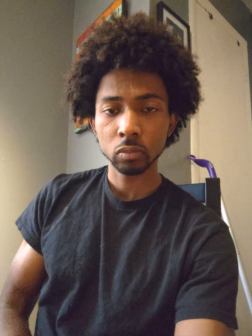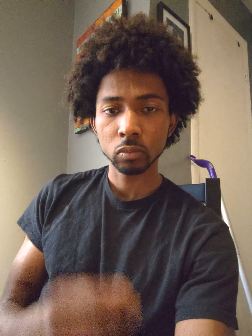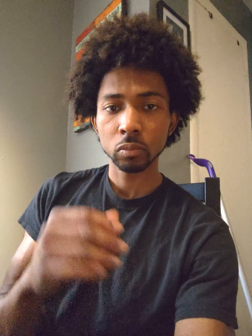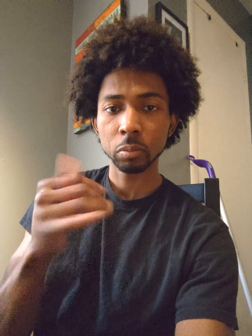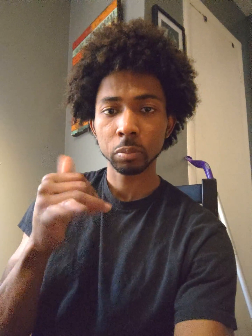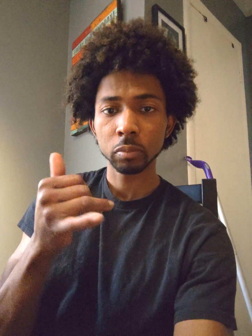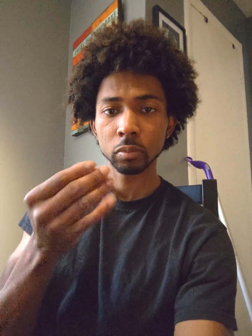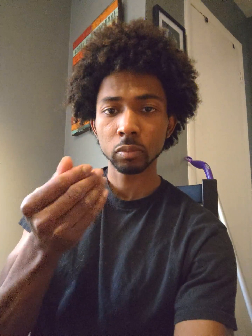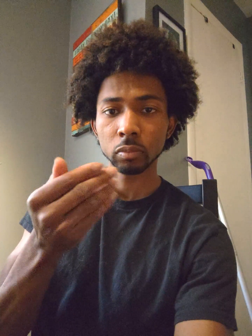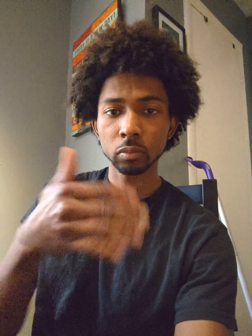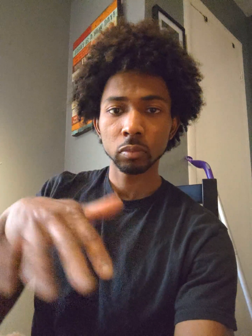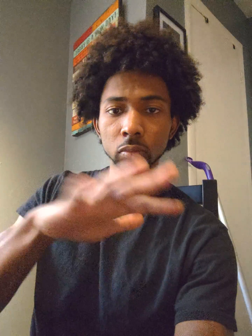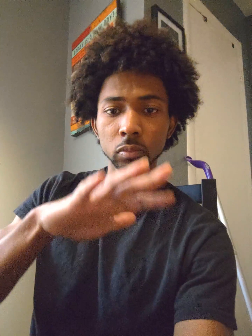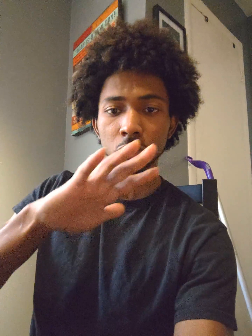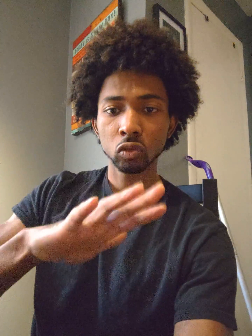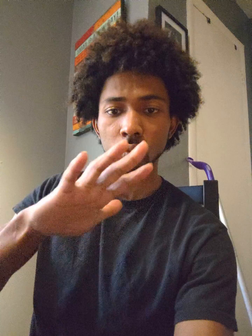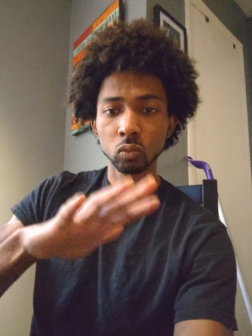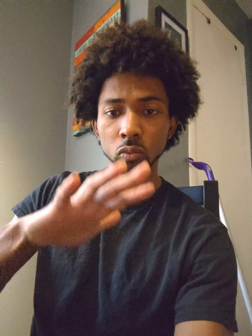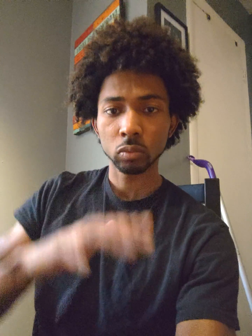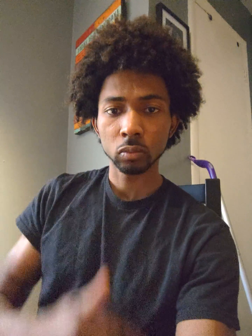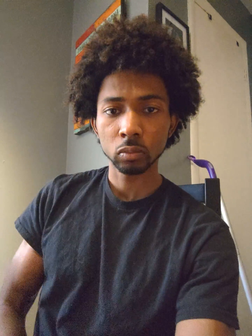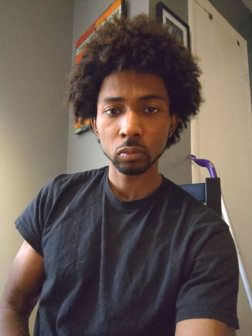playground